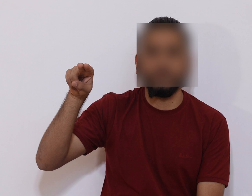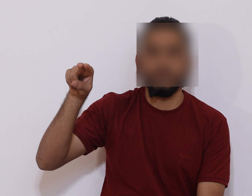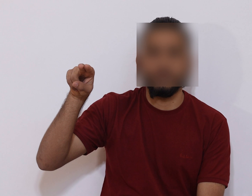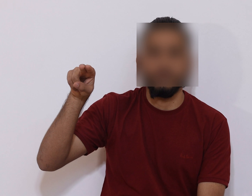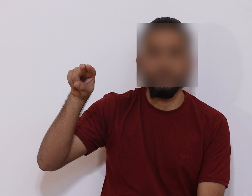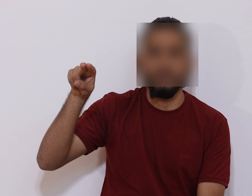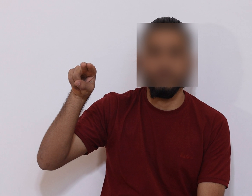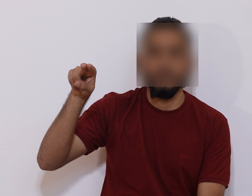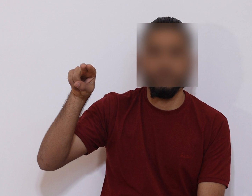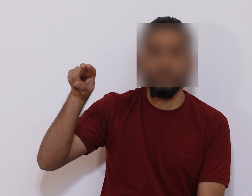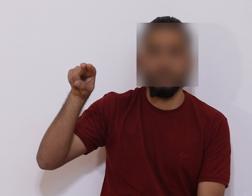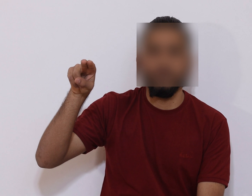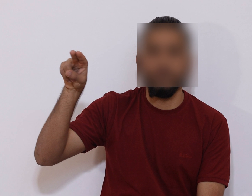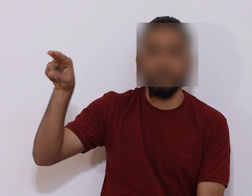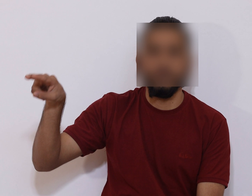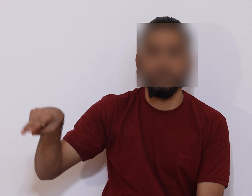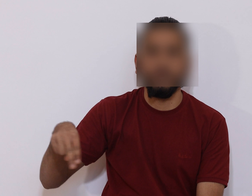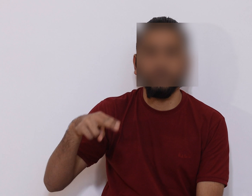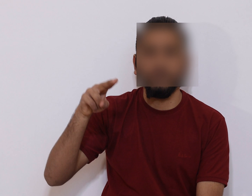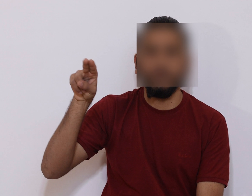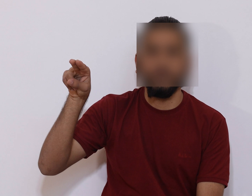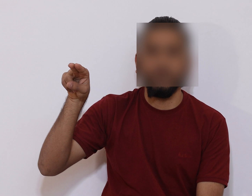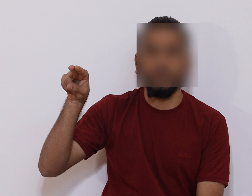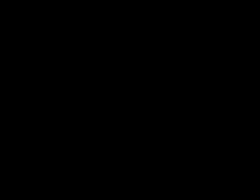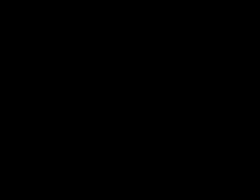ہ